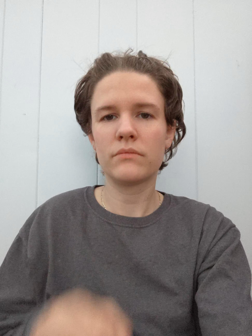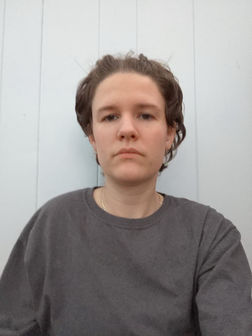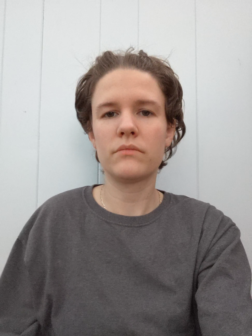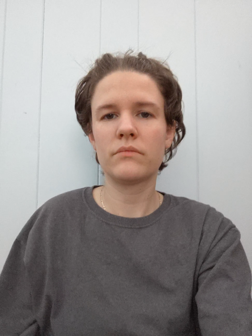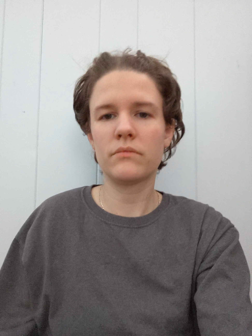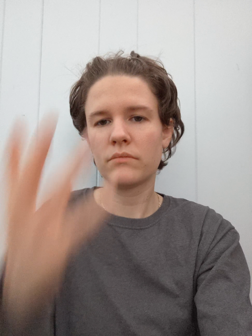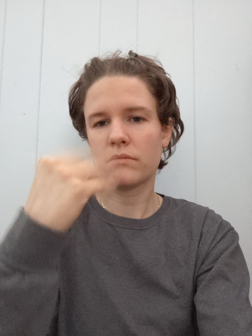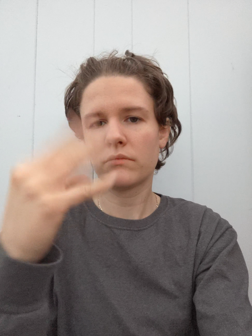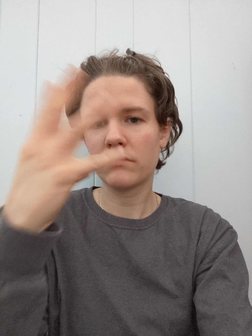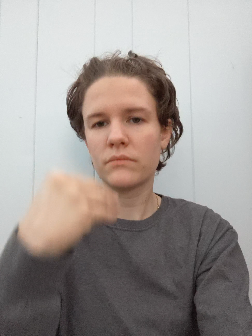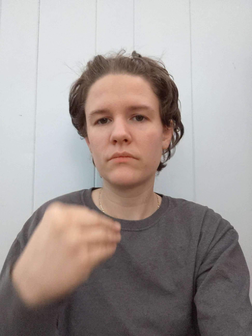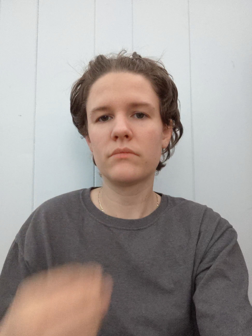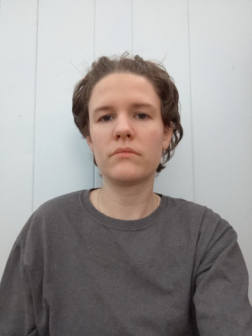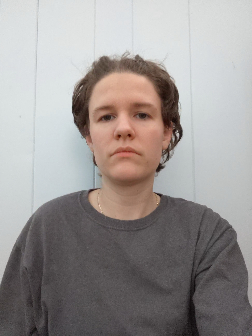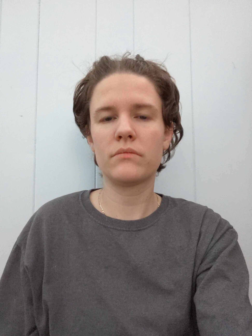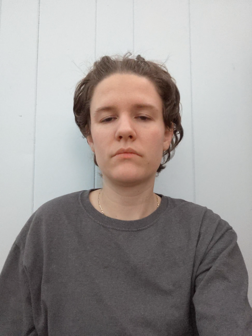sleepy